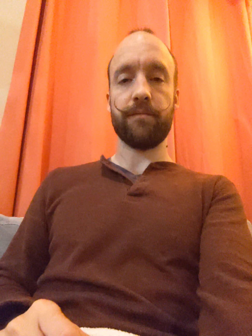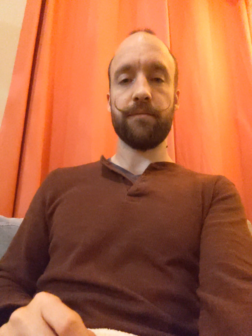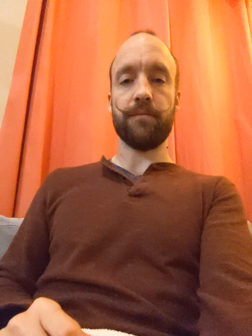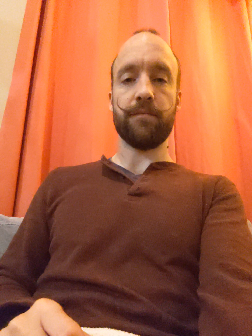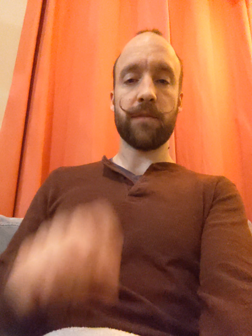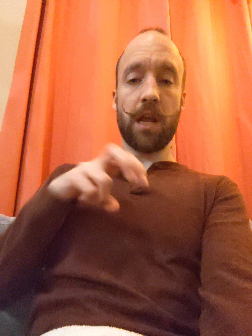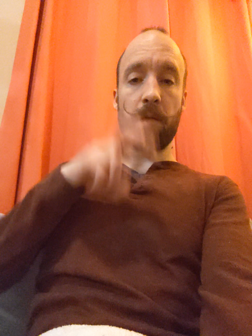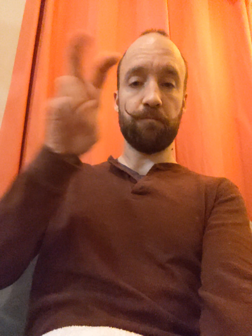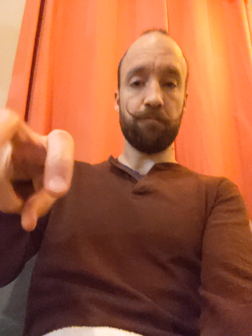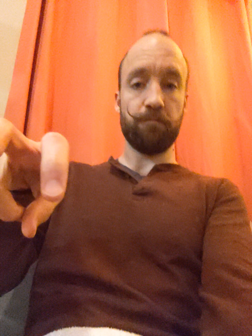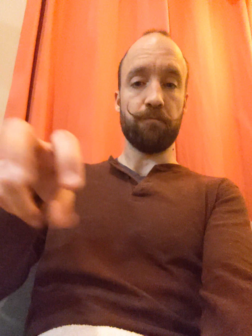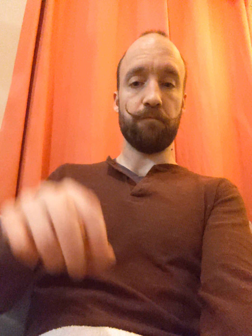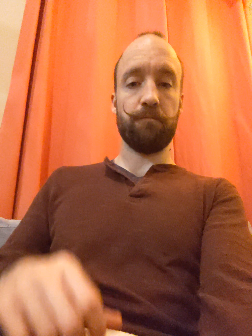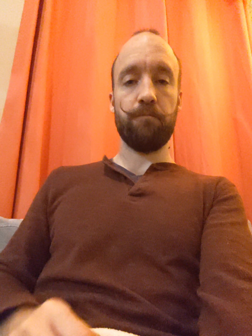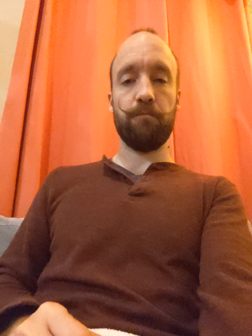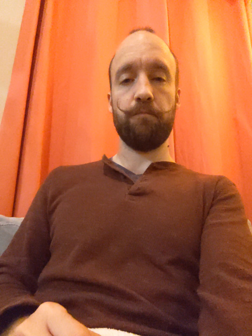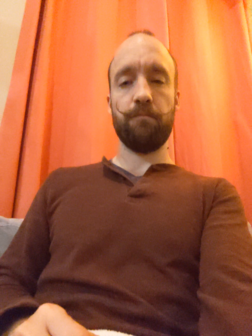jump